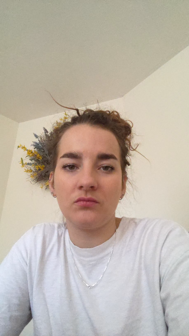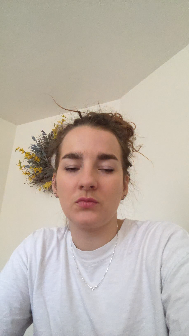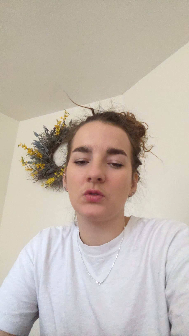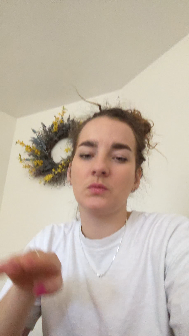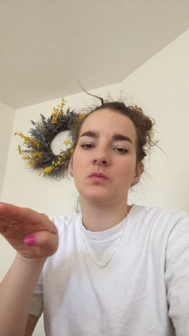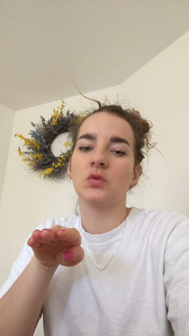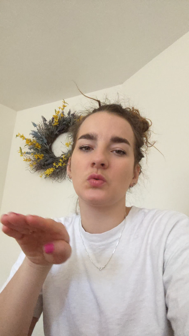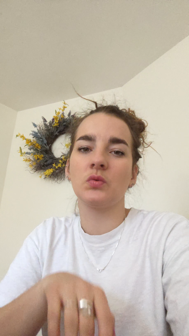boots